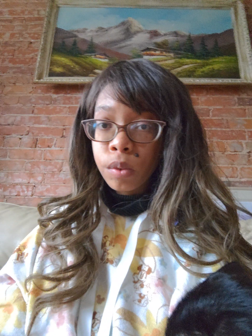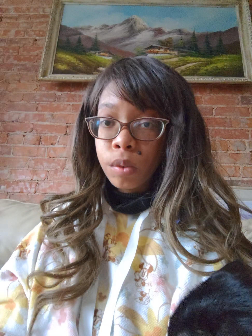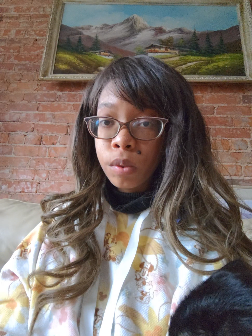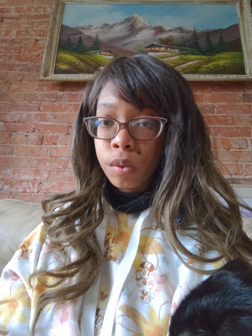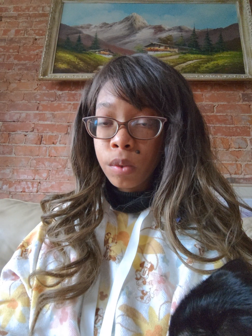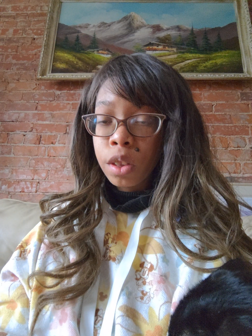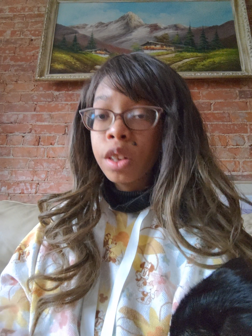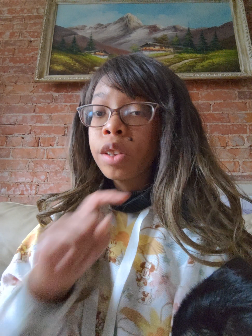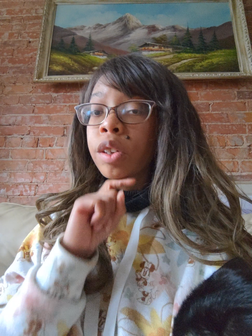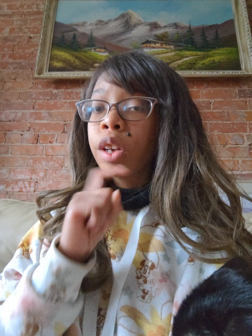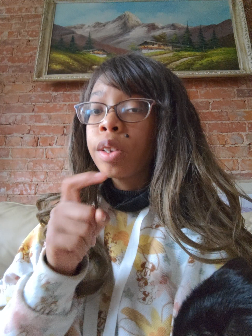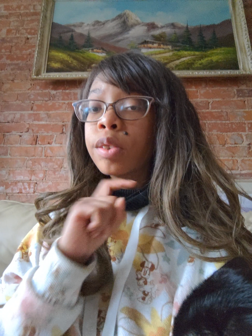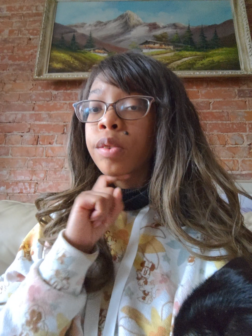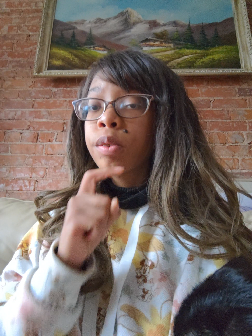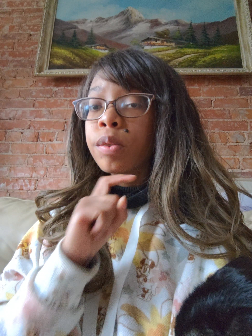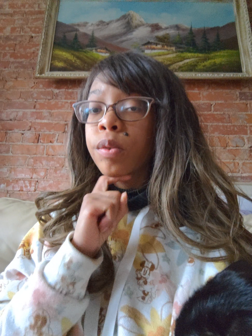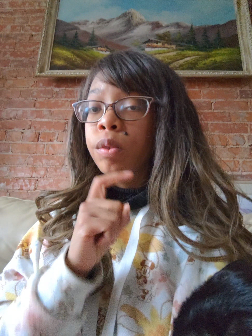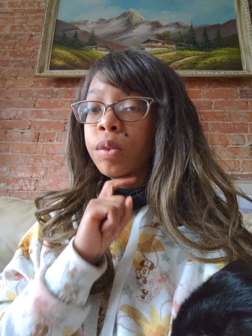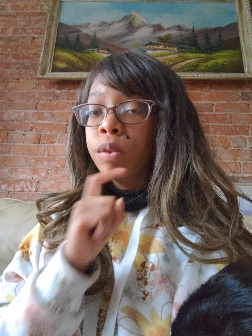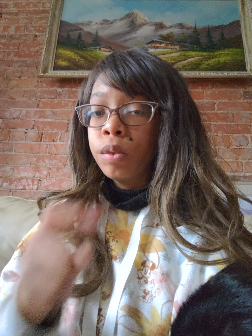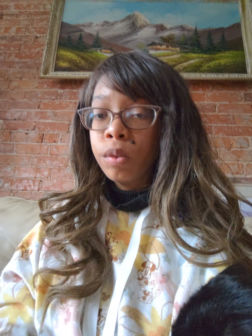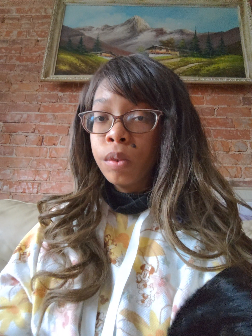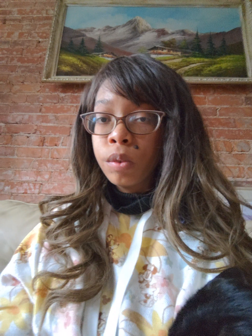garbage